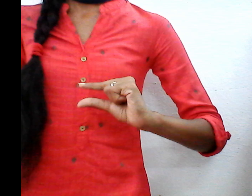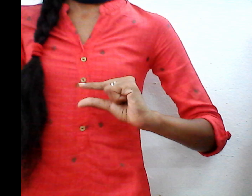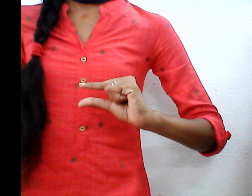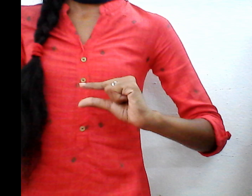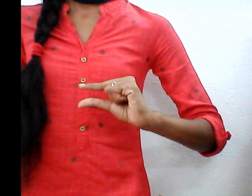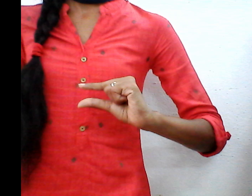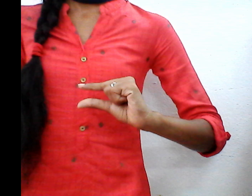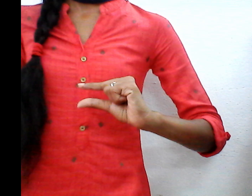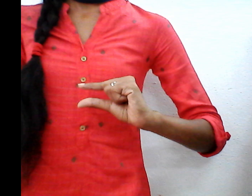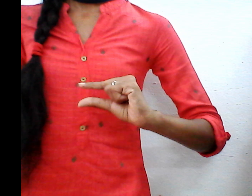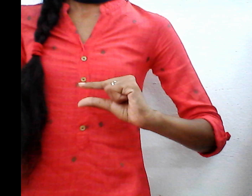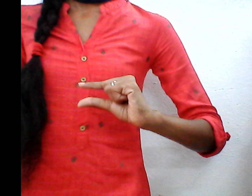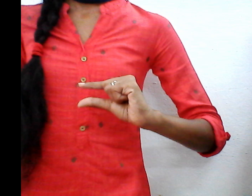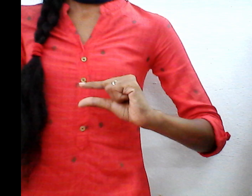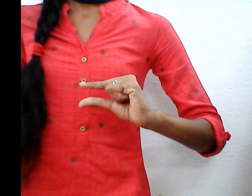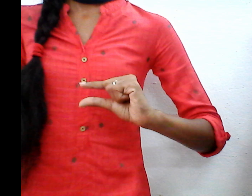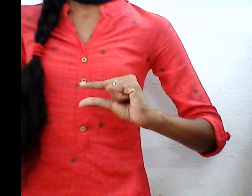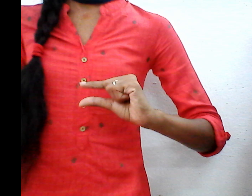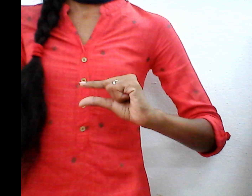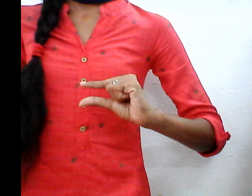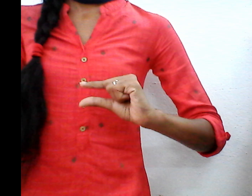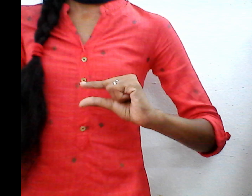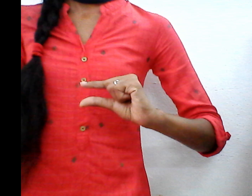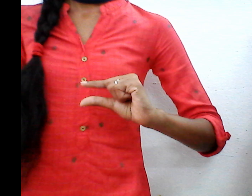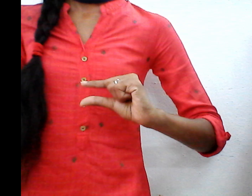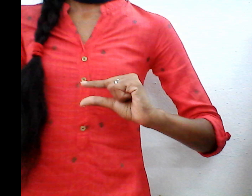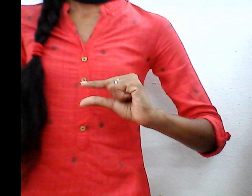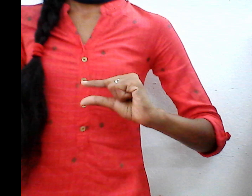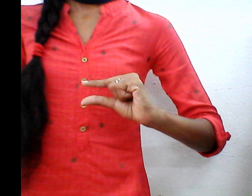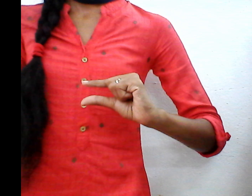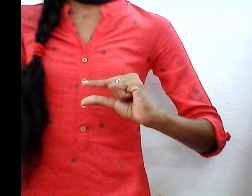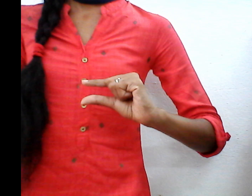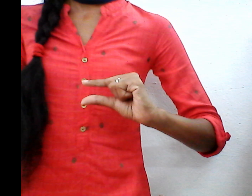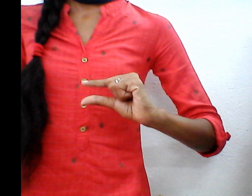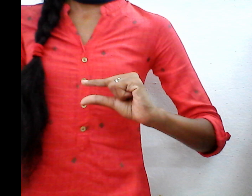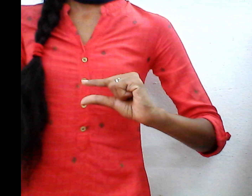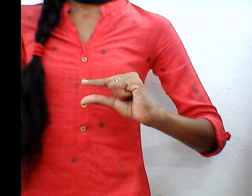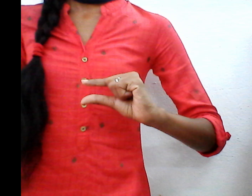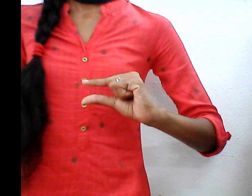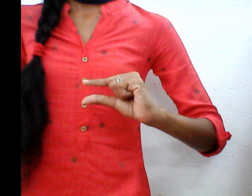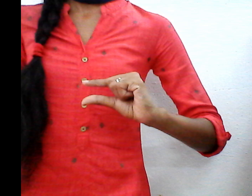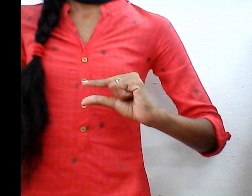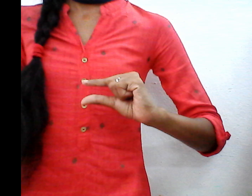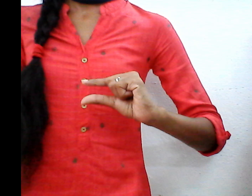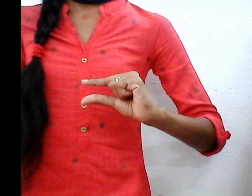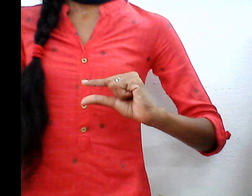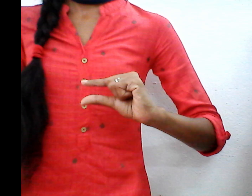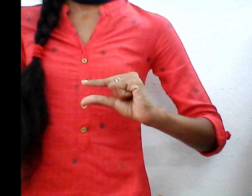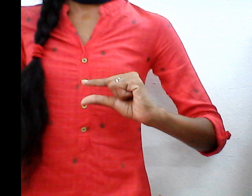ഉ